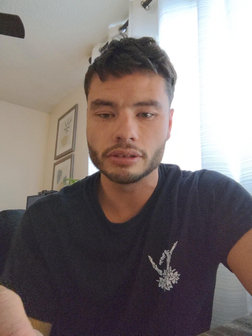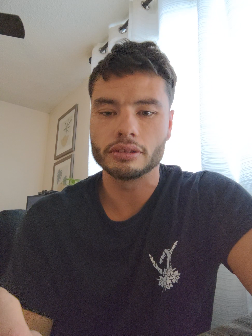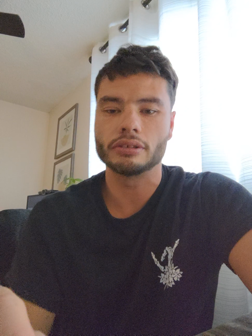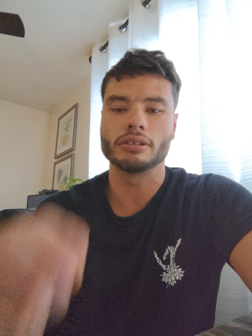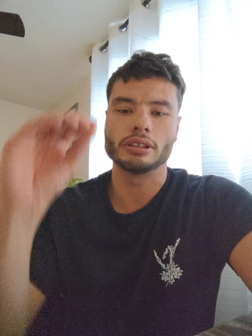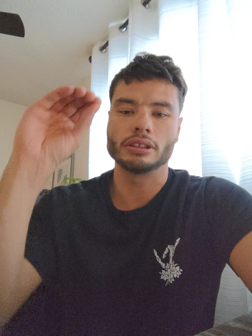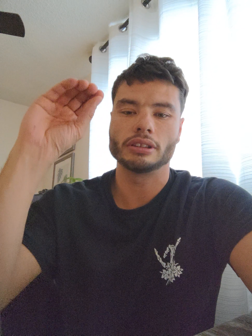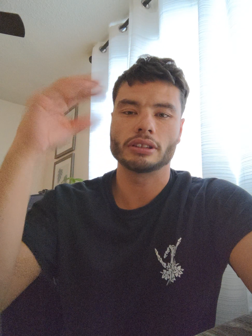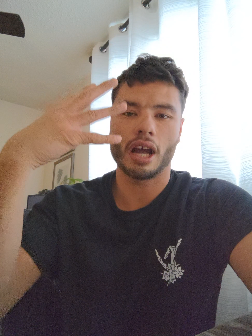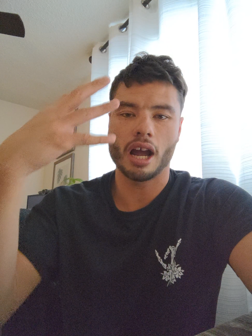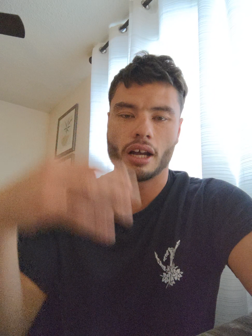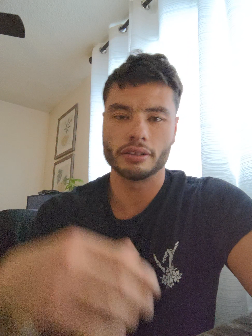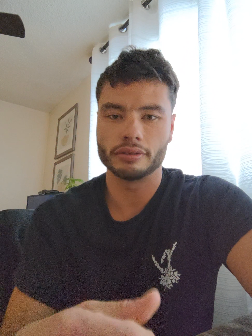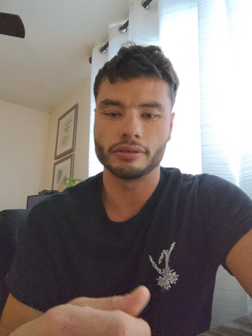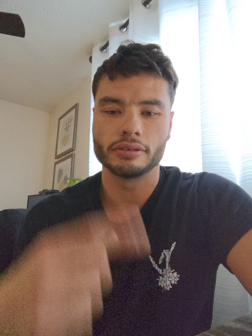sun